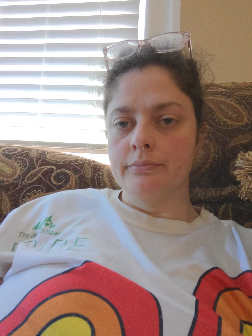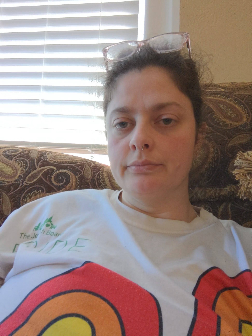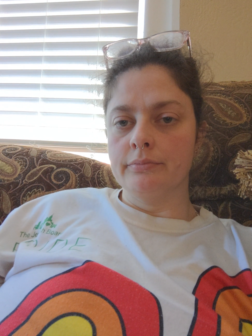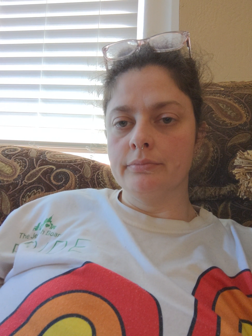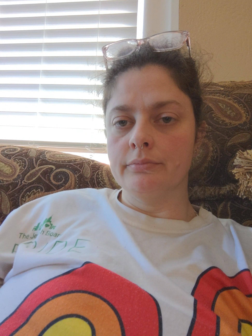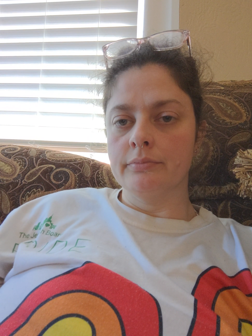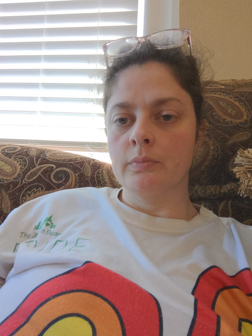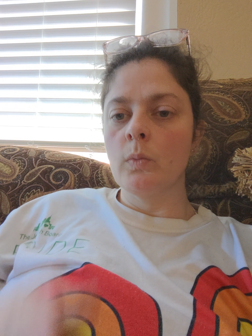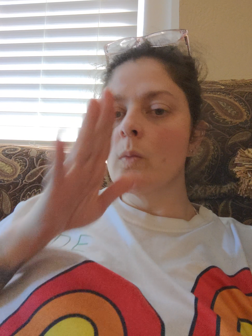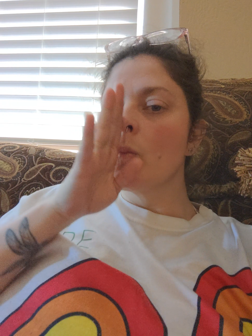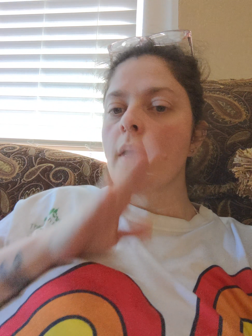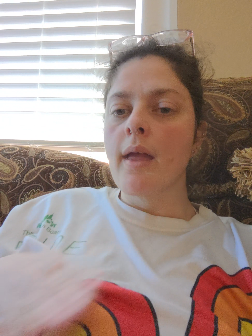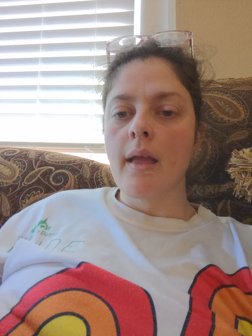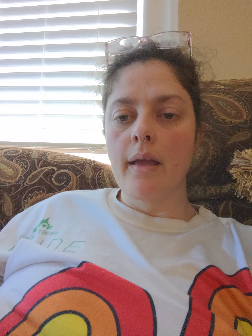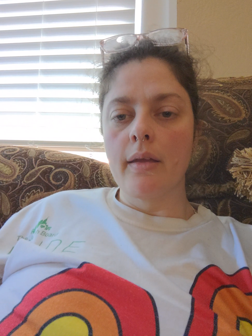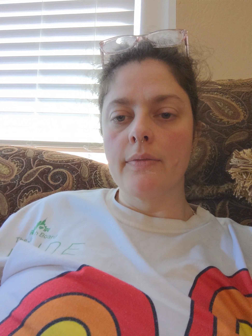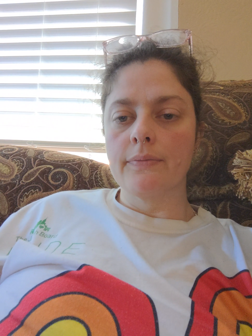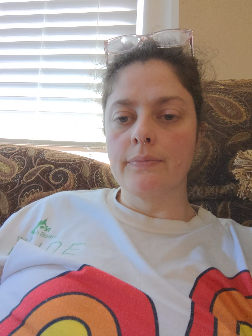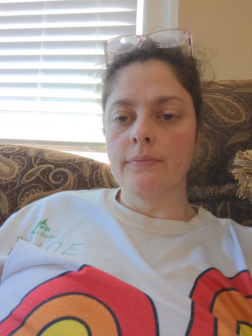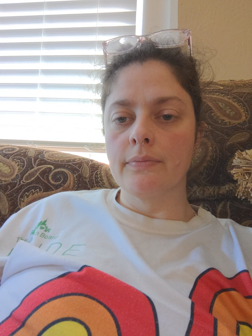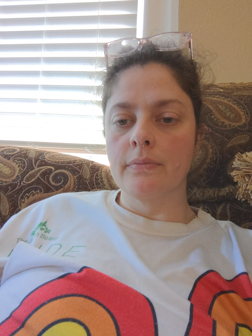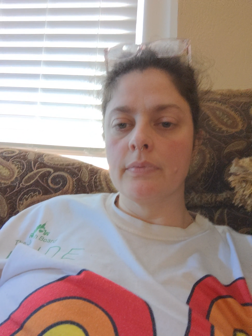quiet